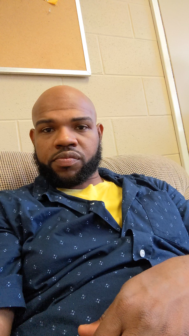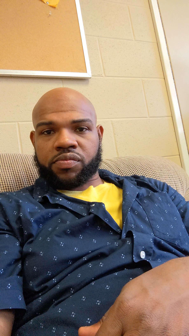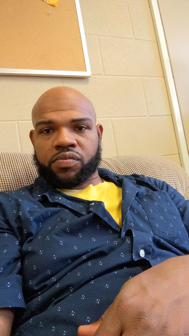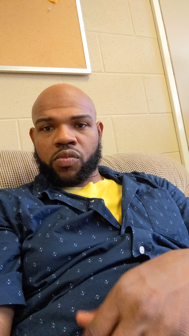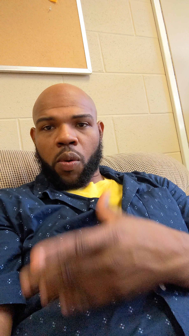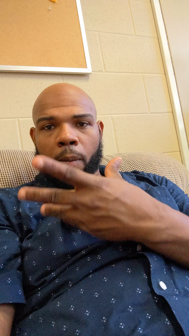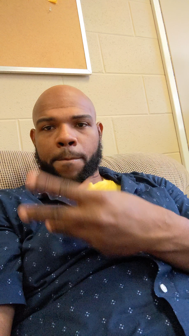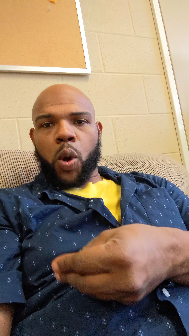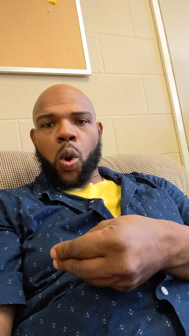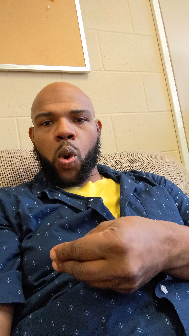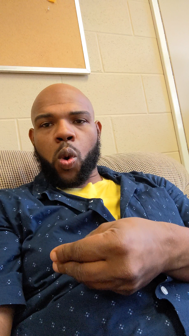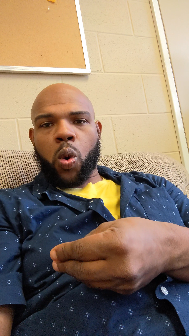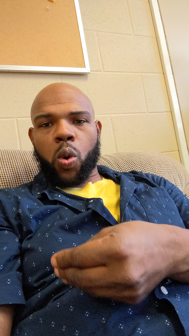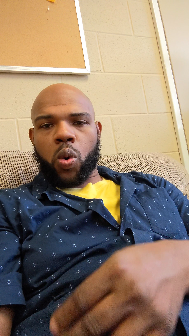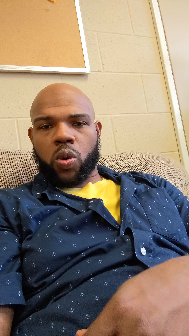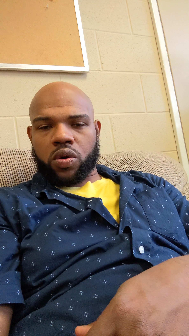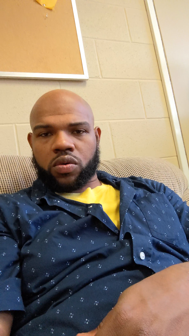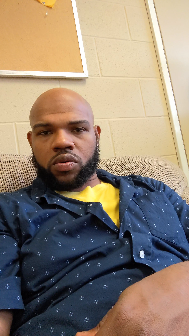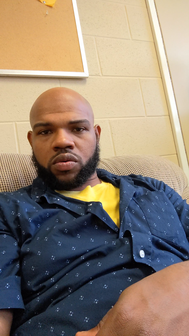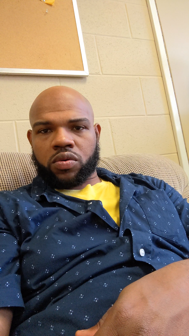poor